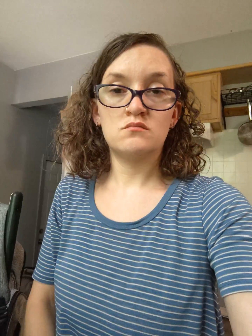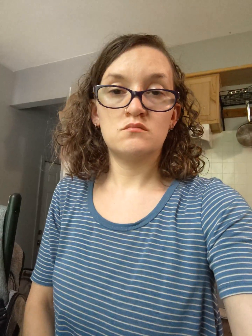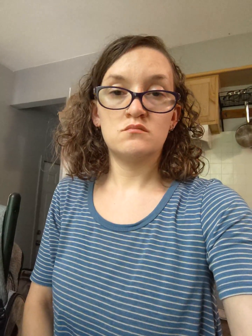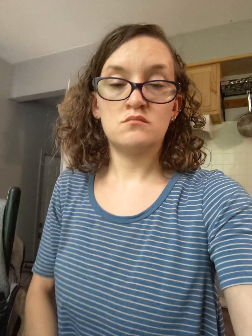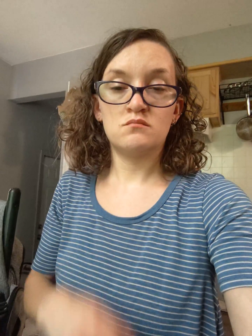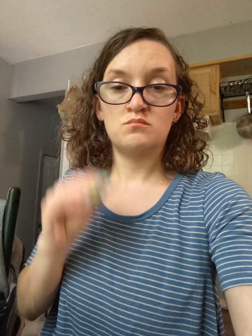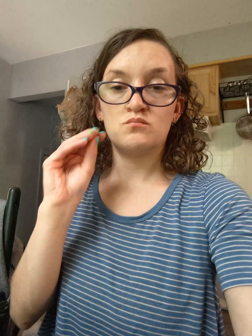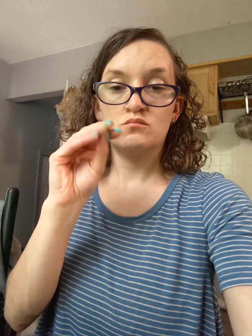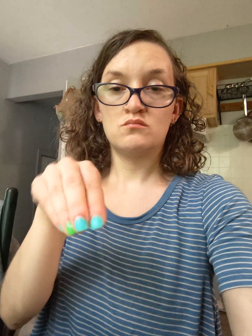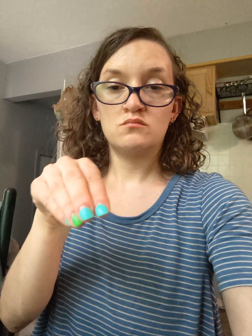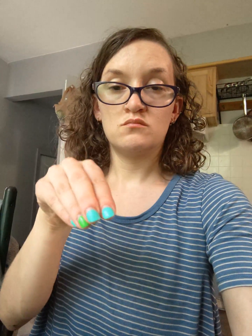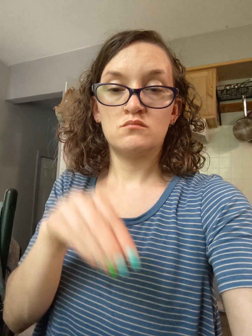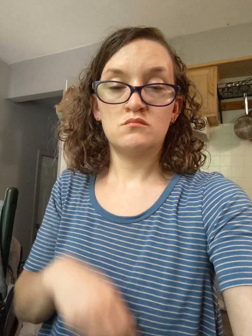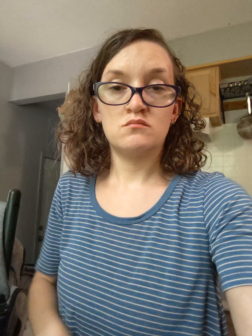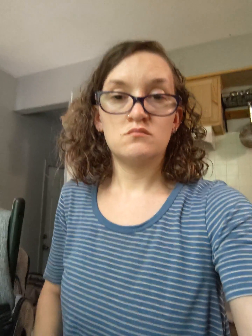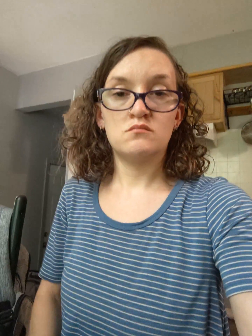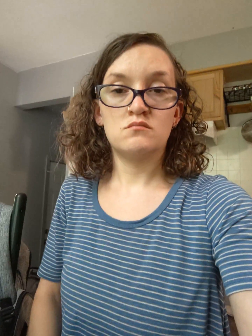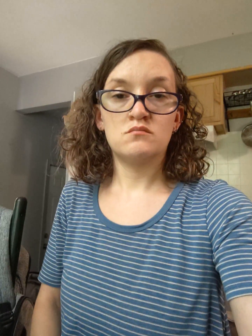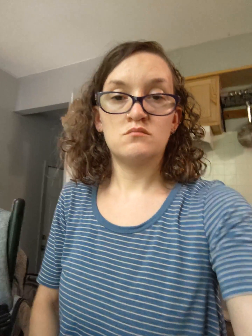put